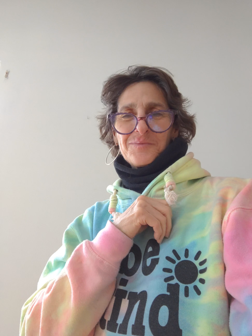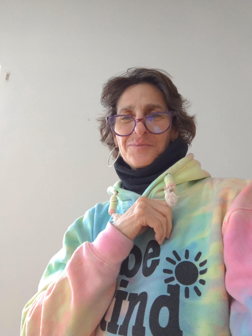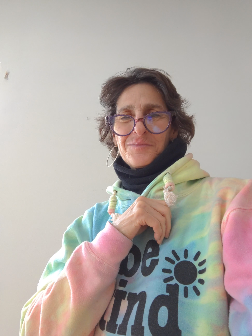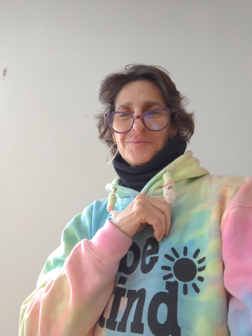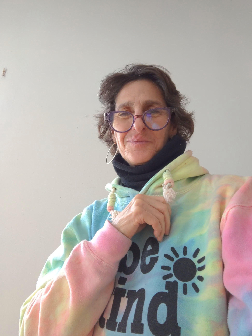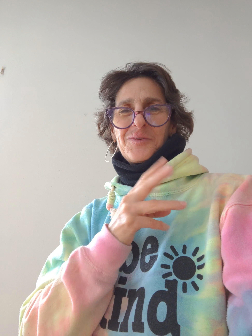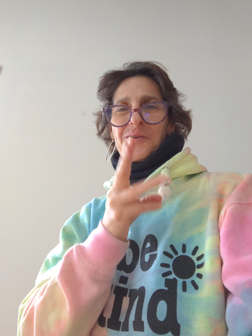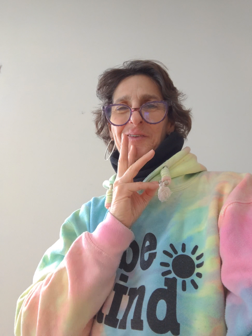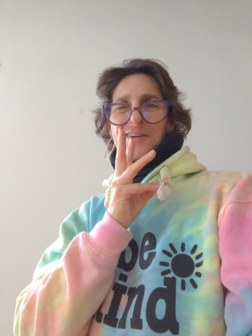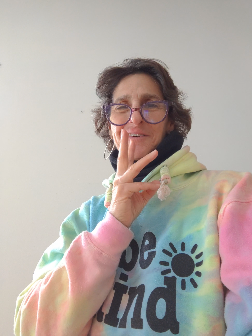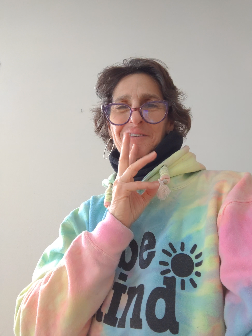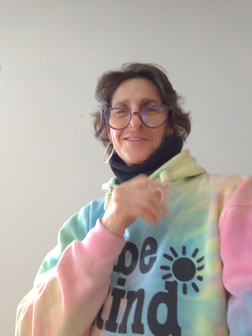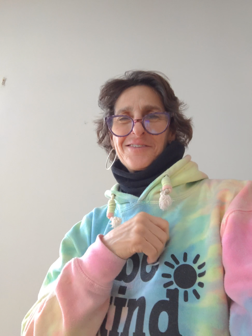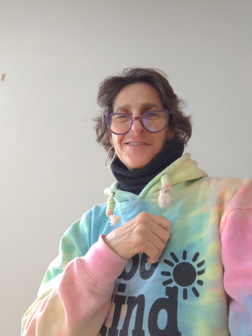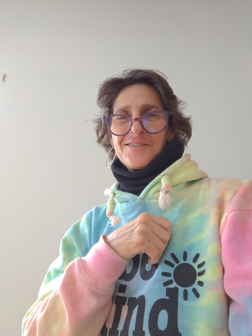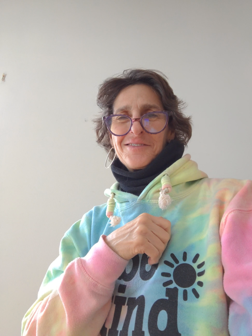water